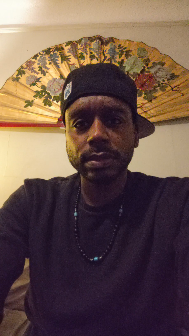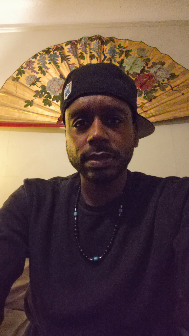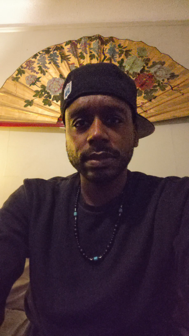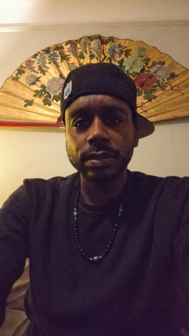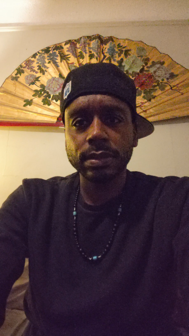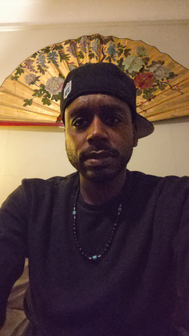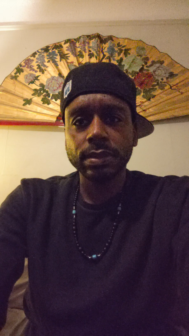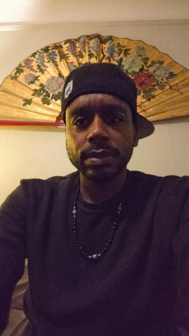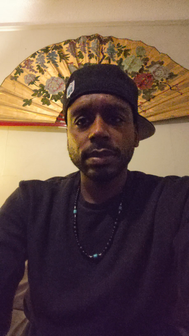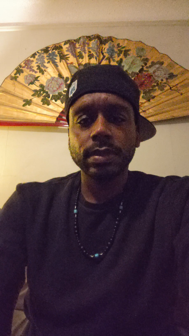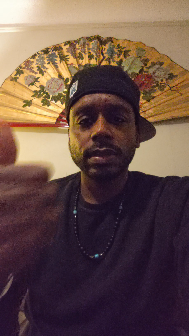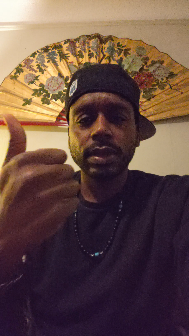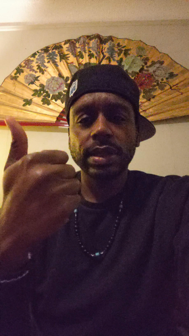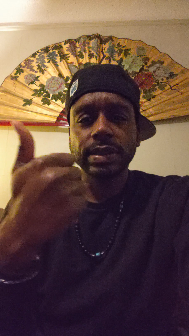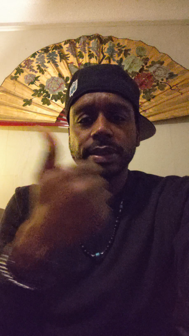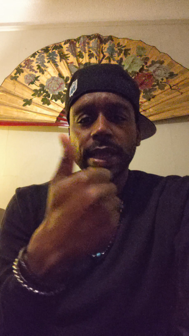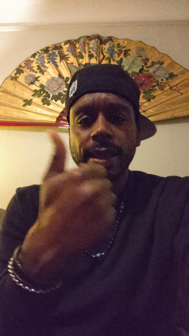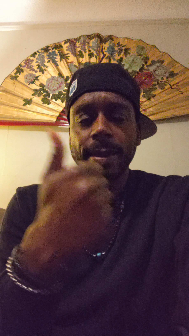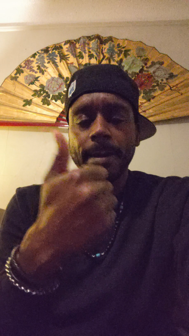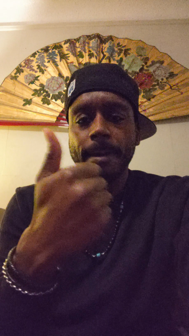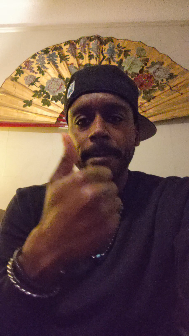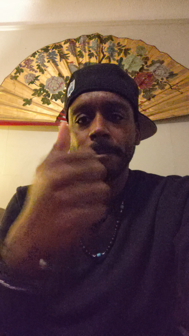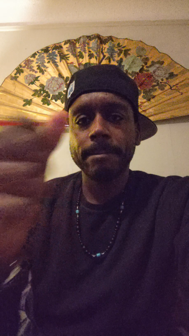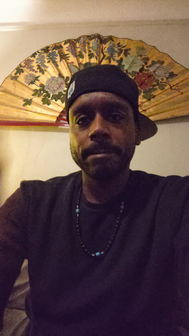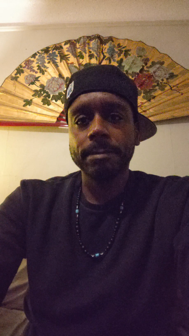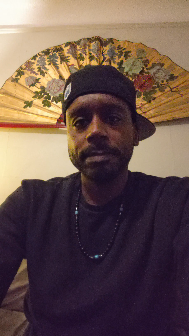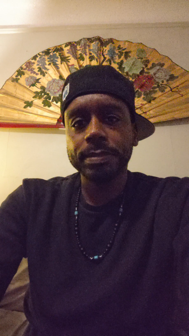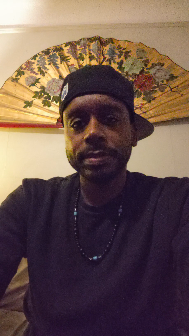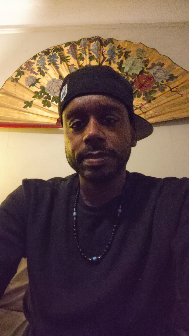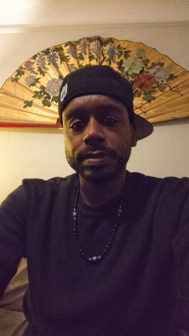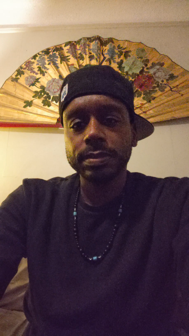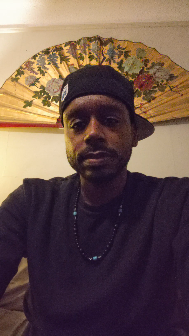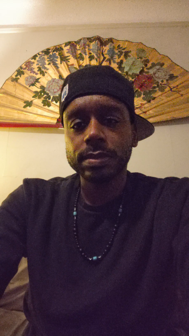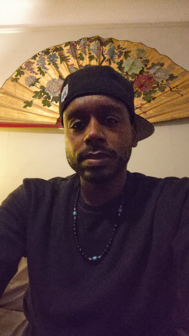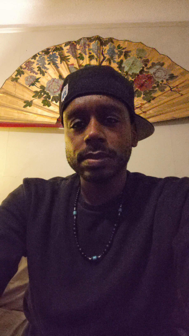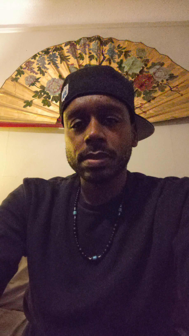game